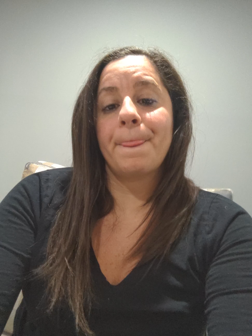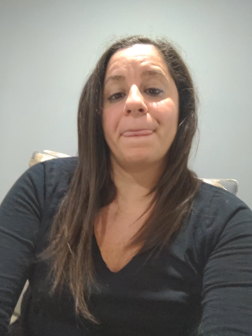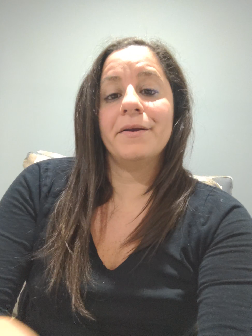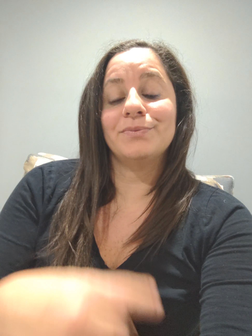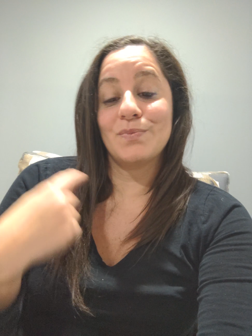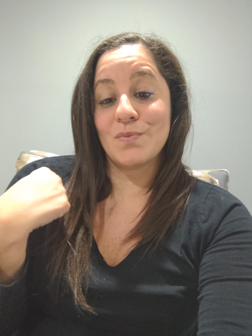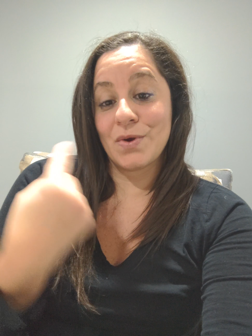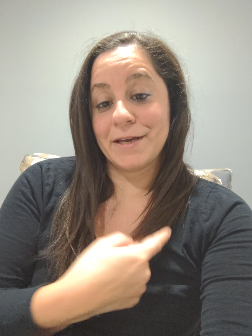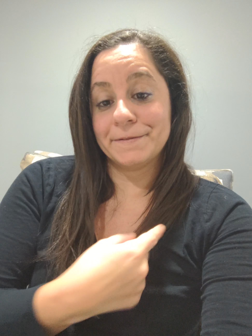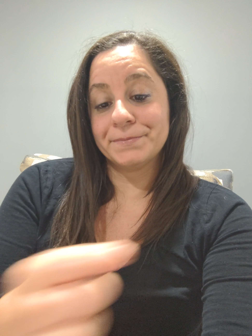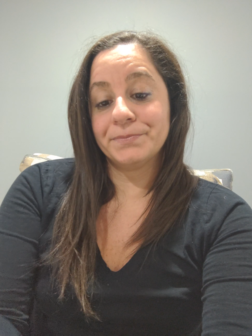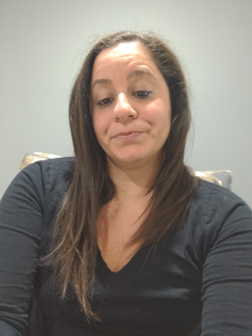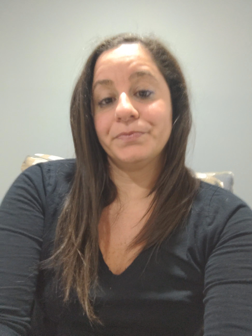we